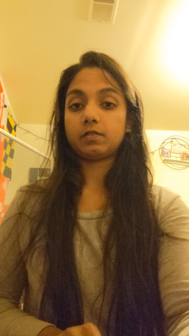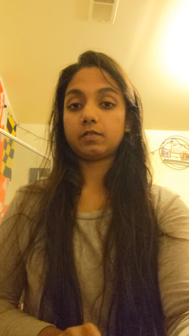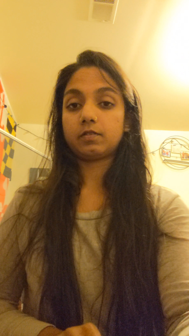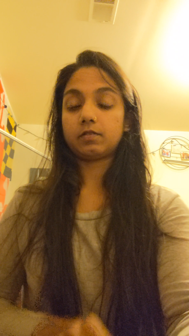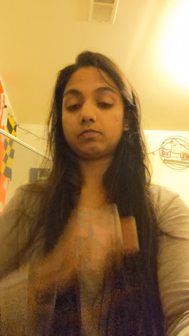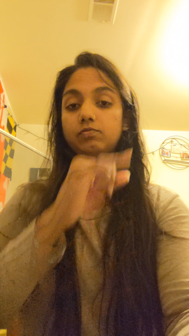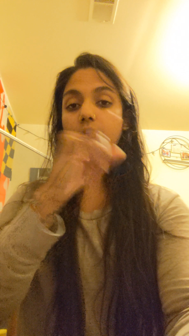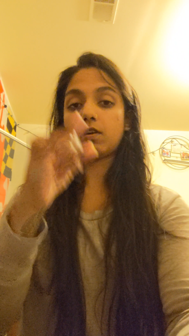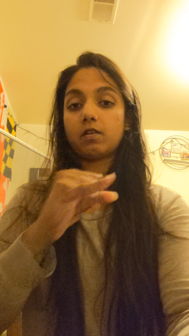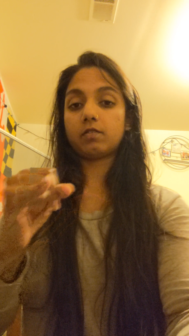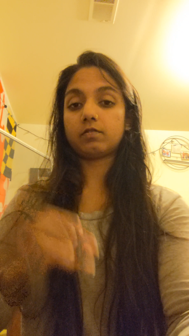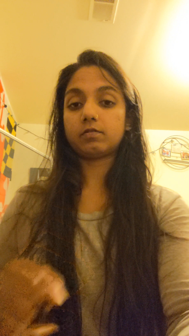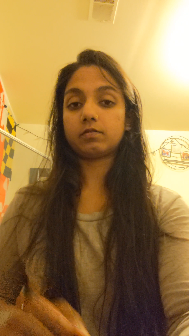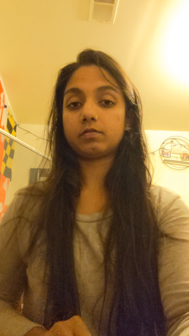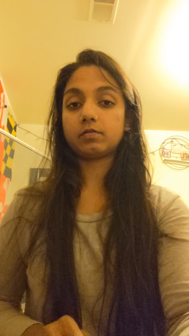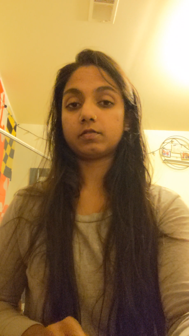draw